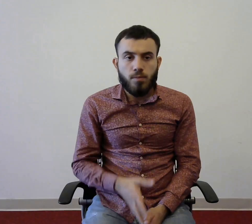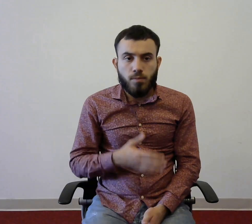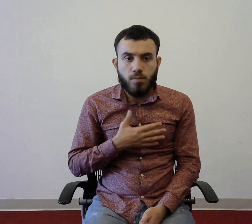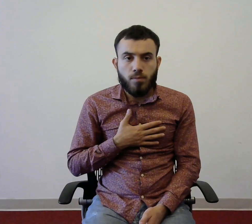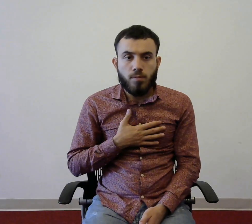mən